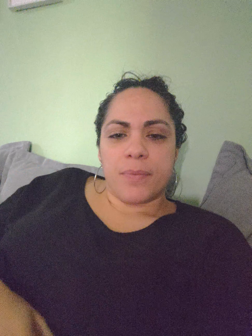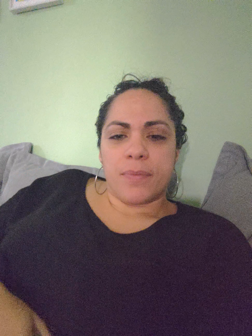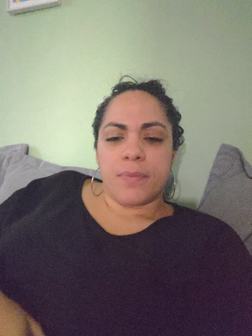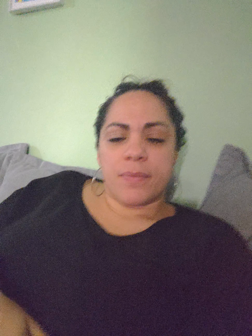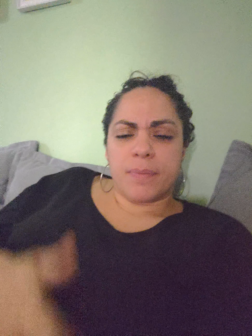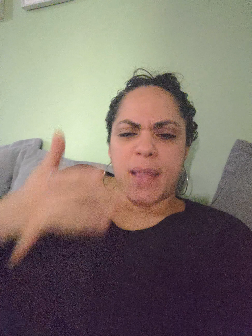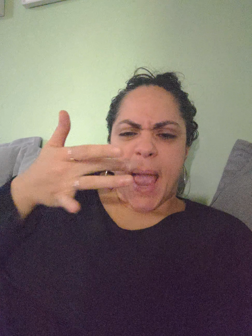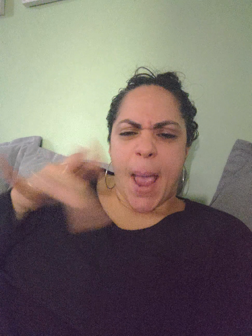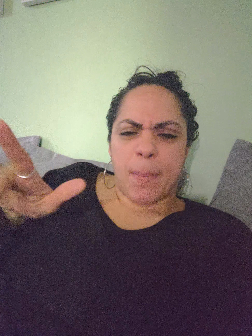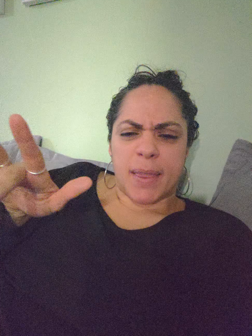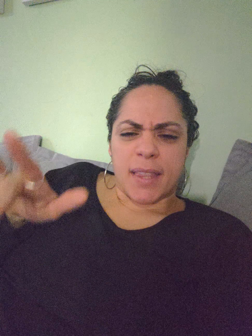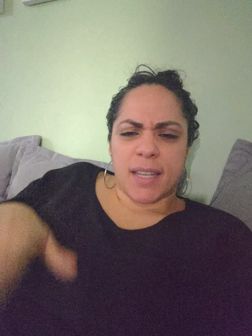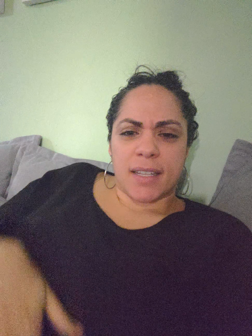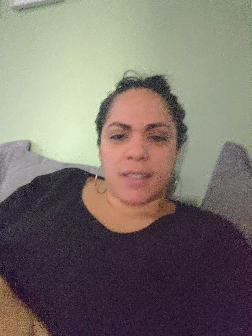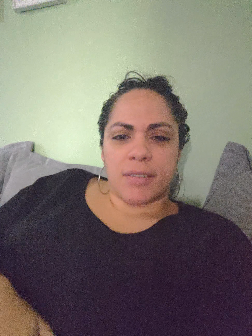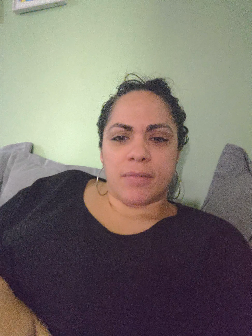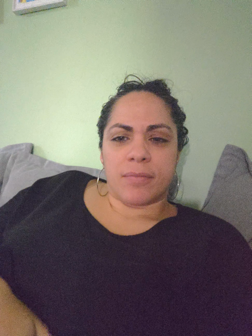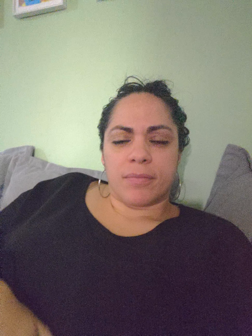empty